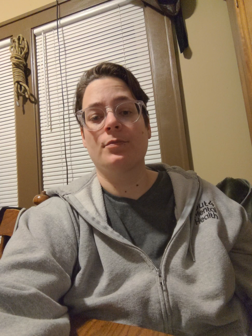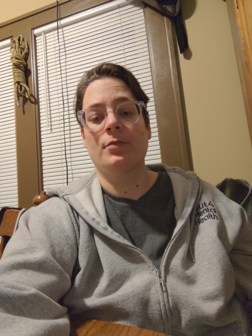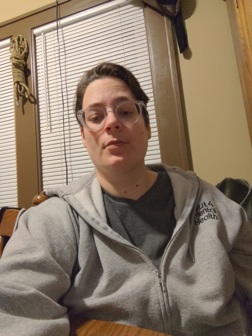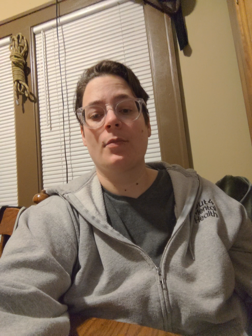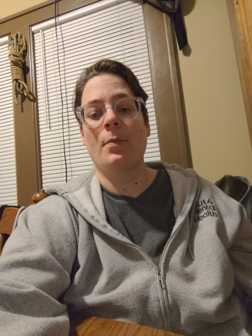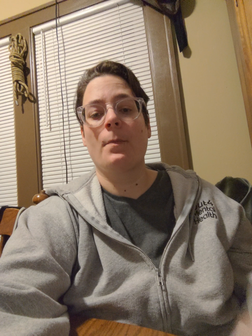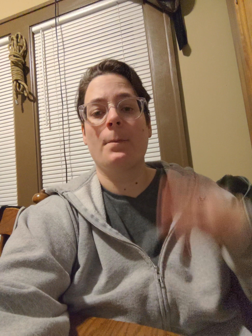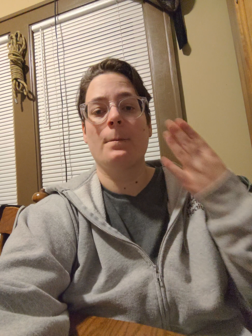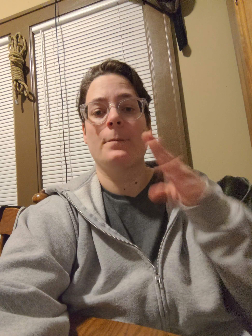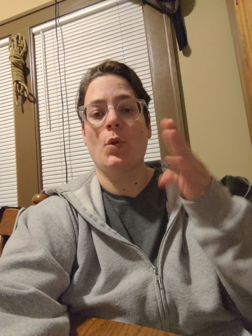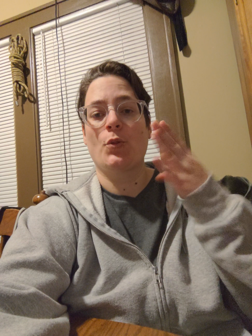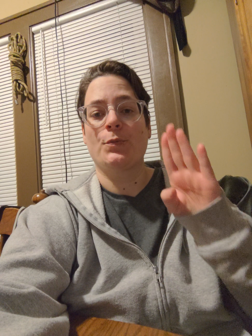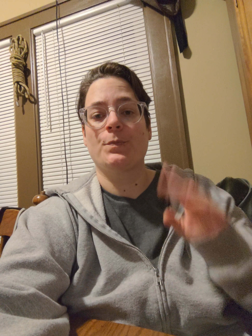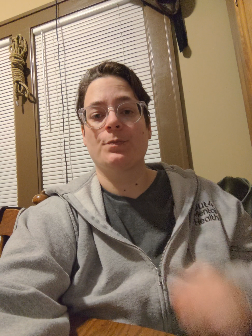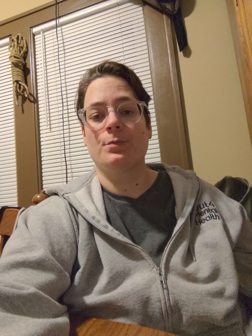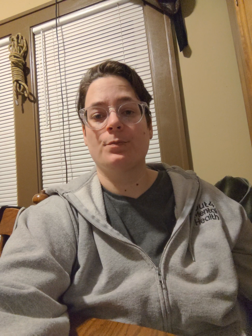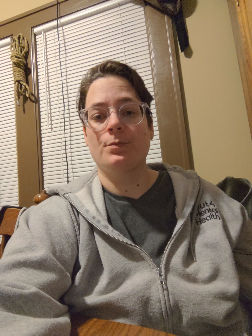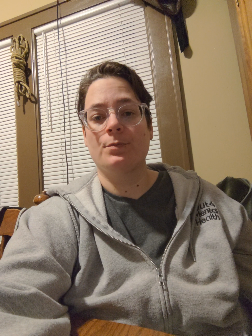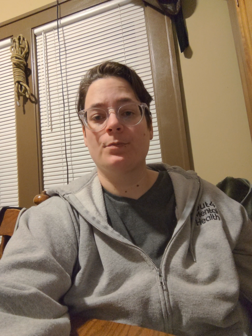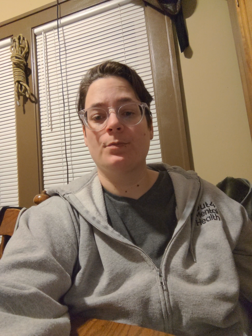blue